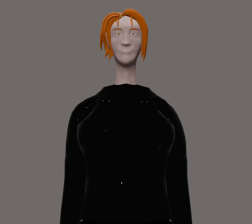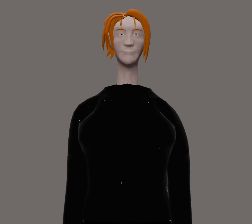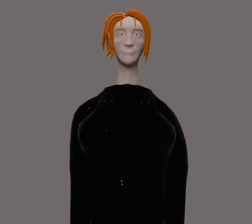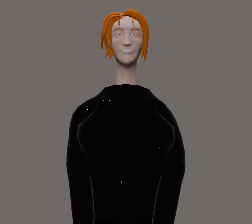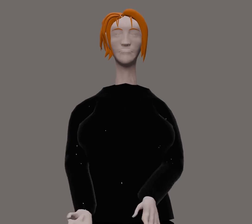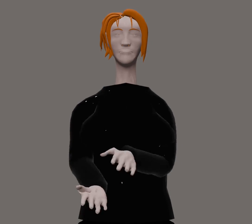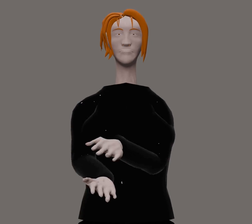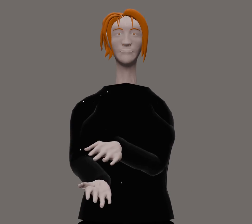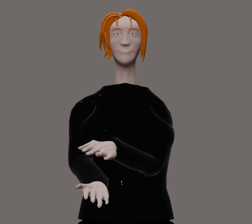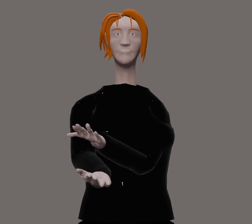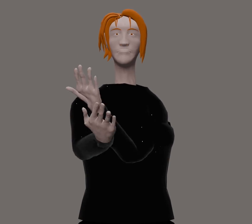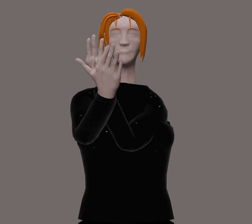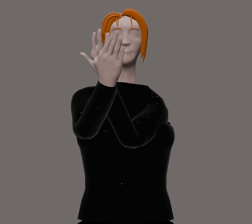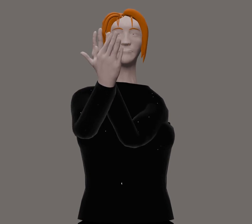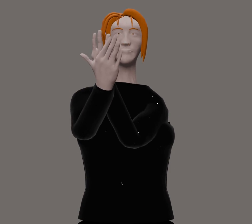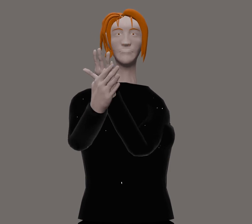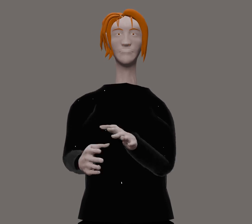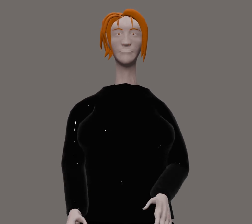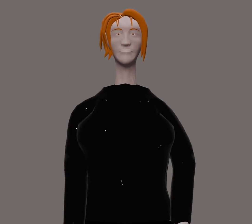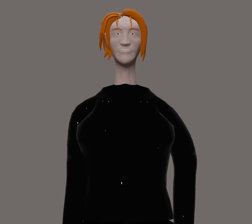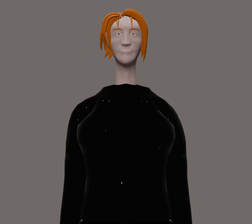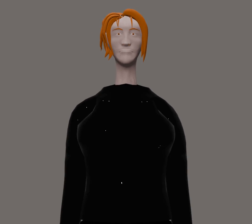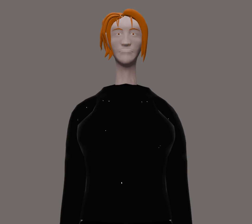Before (Location)